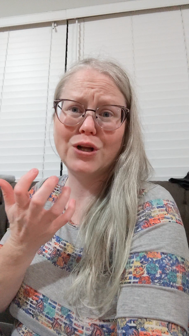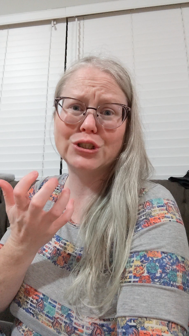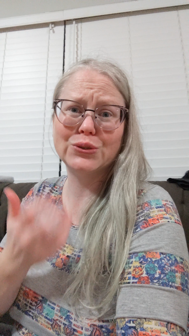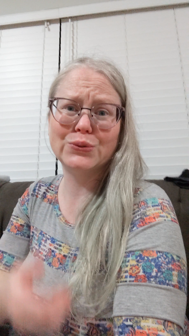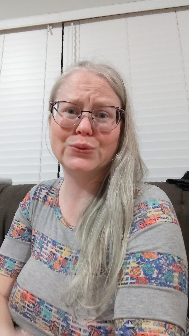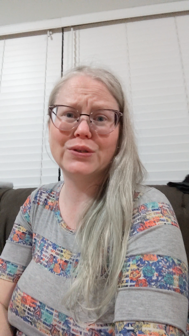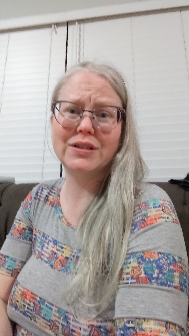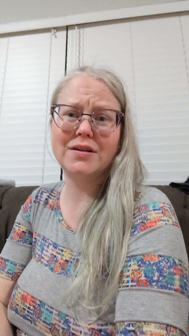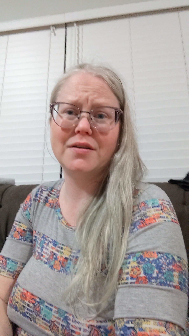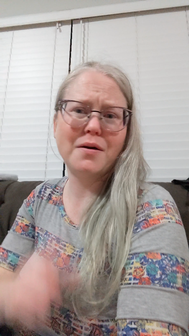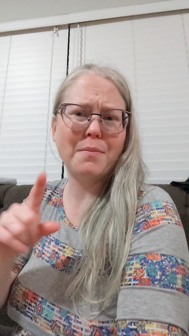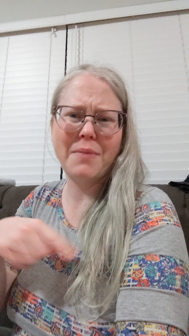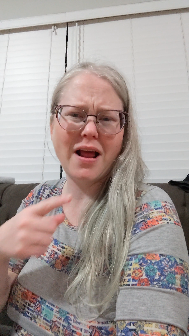about